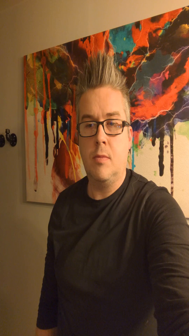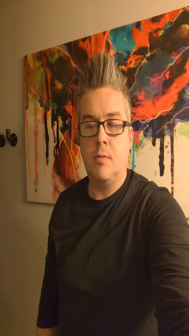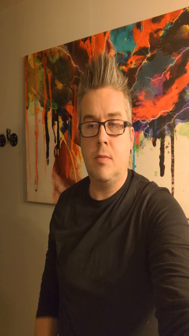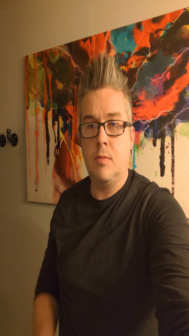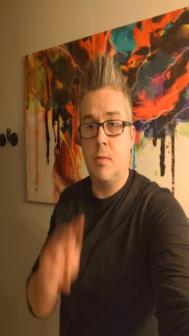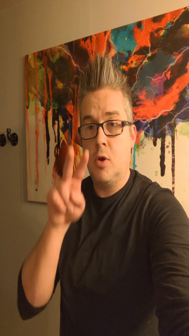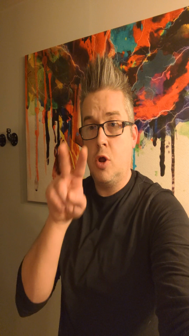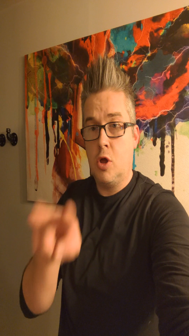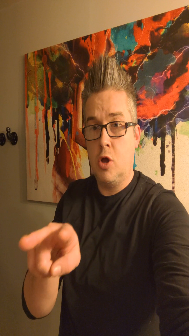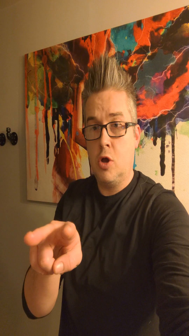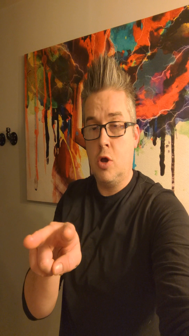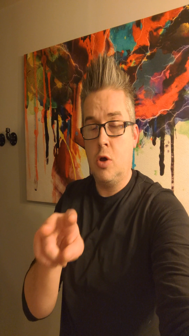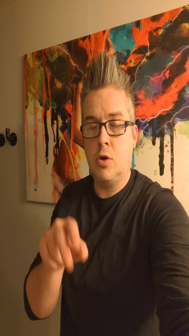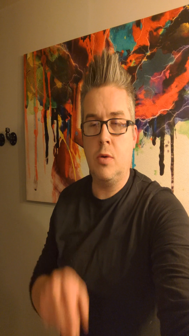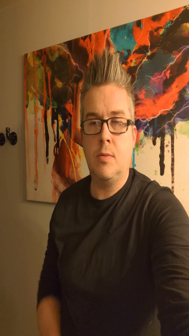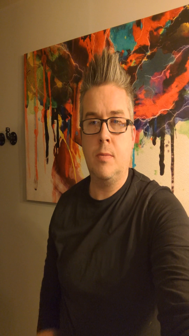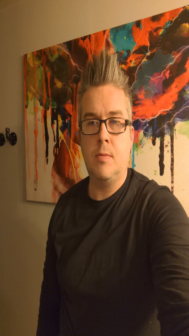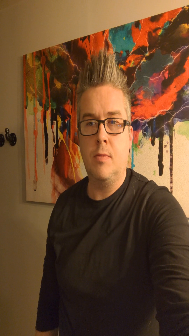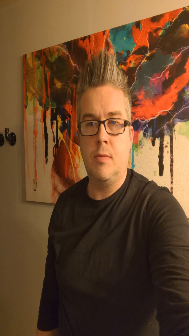look